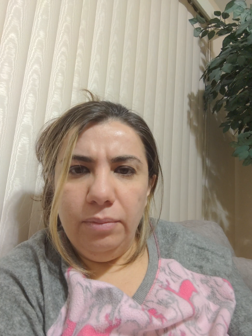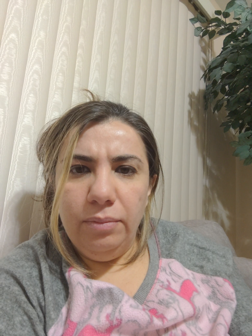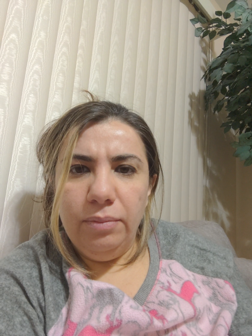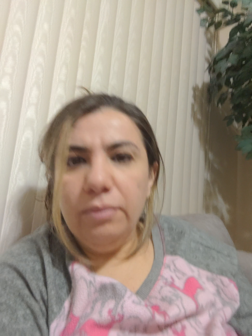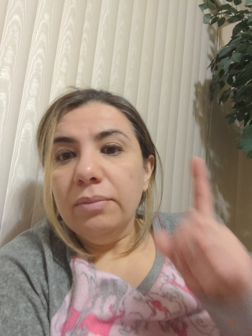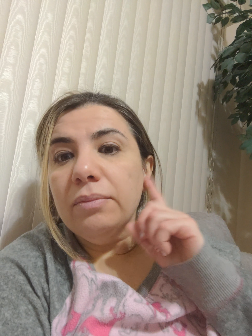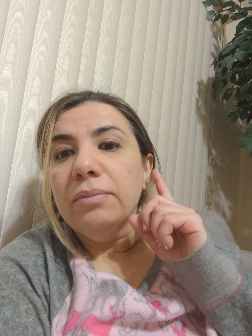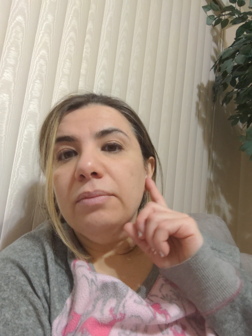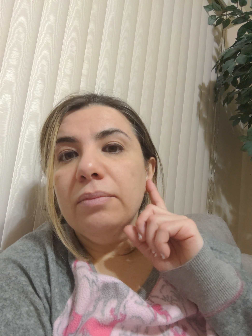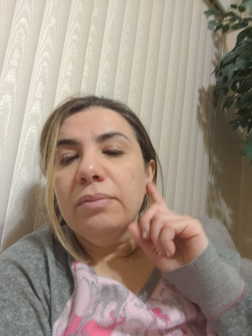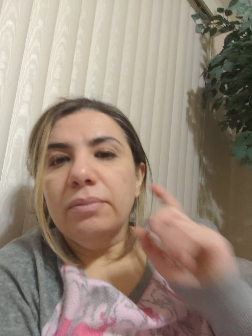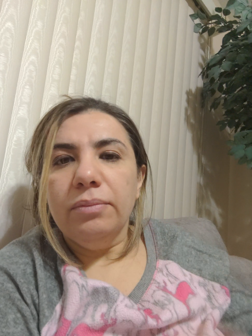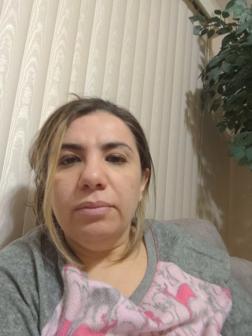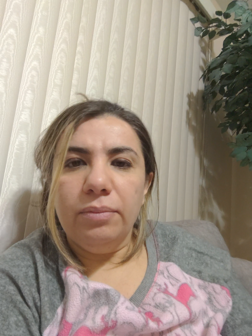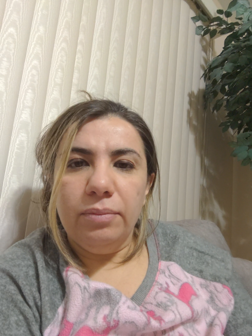hear